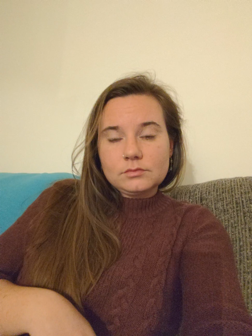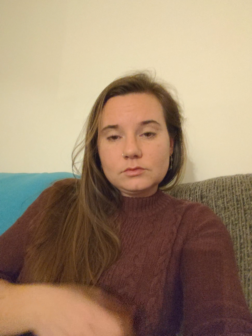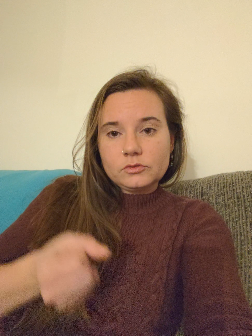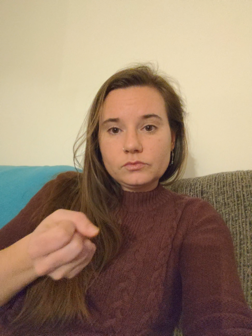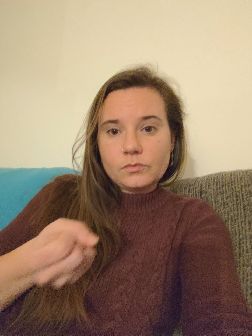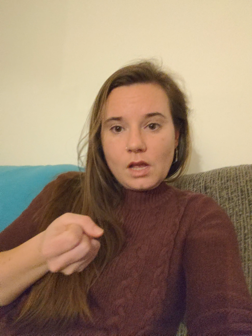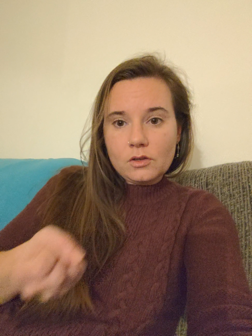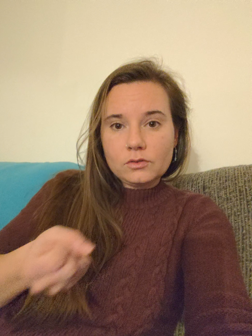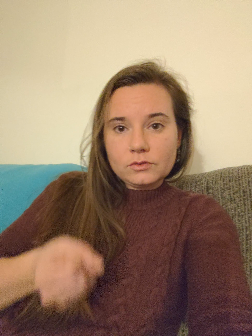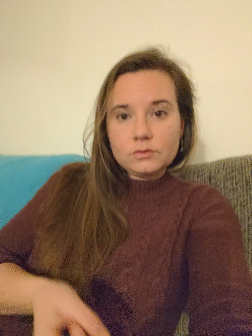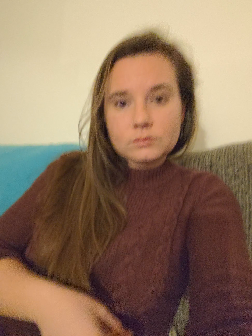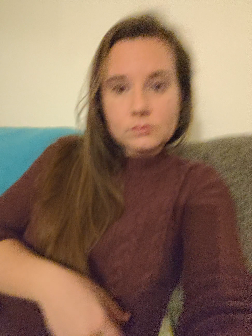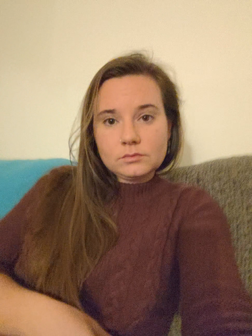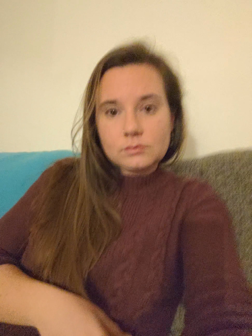drawer